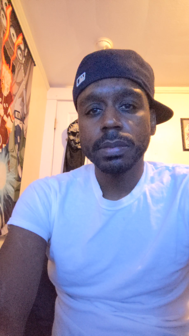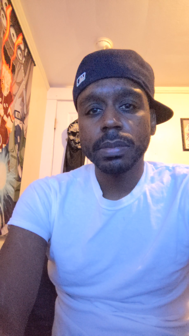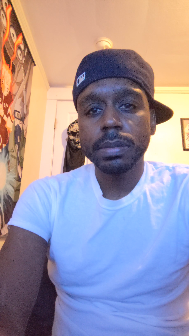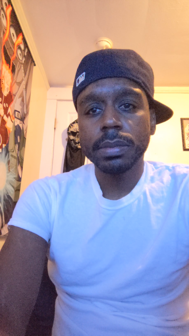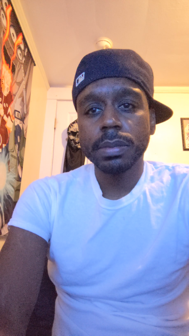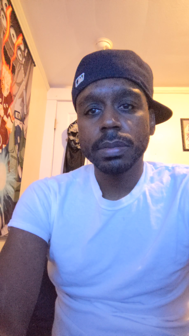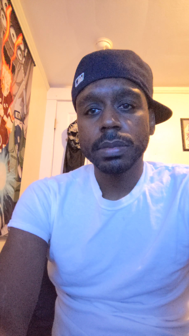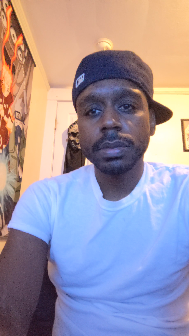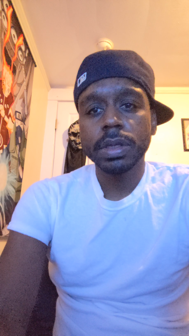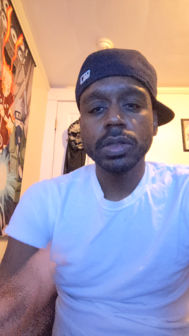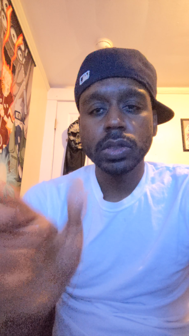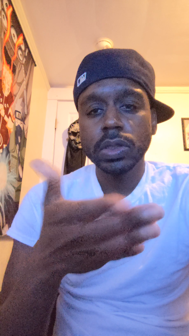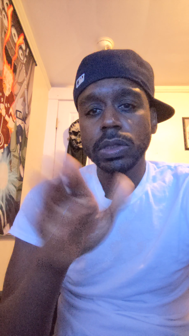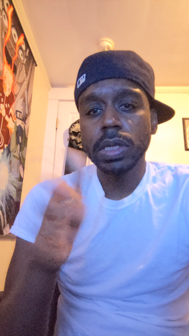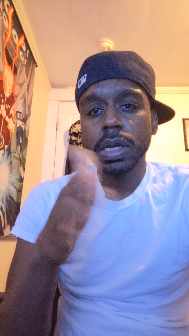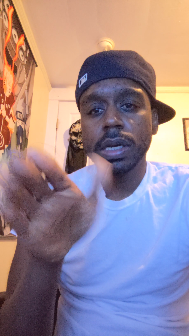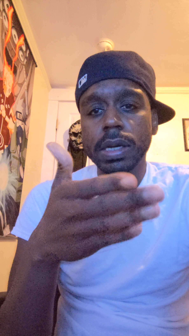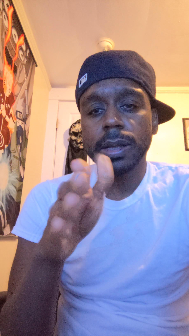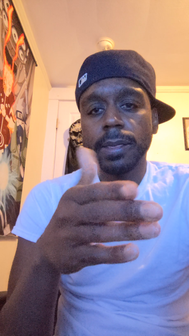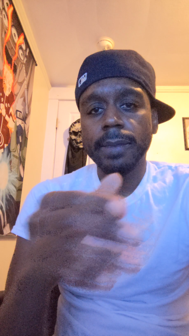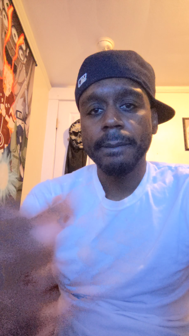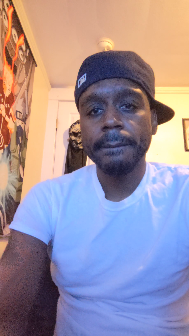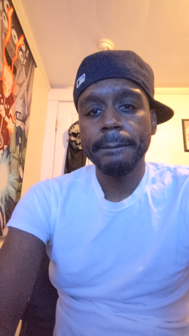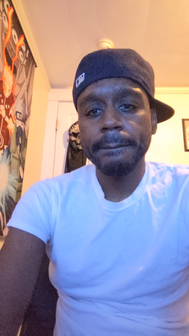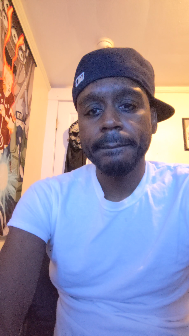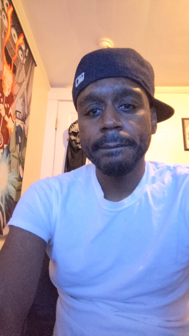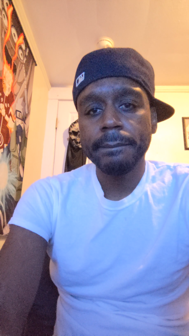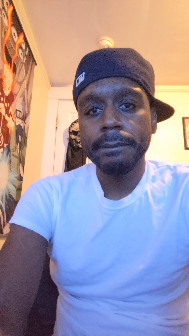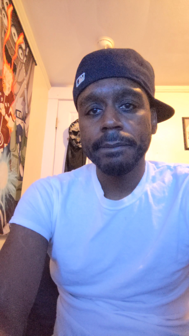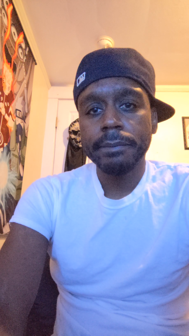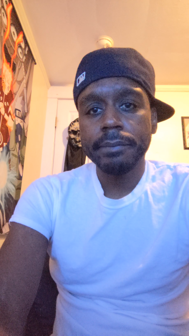share